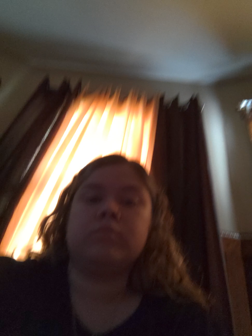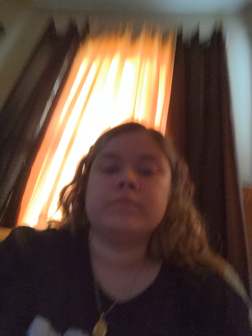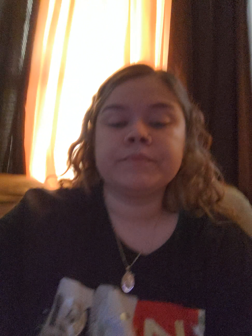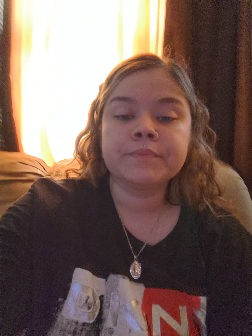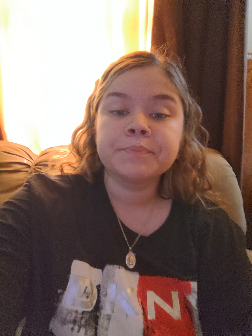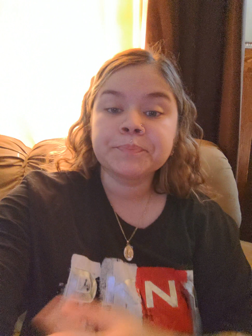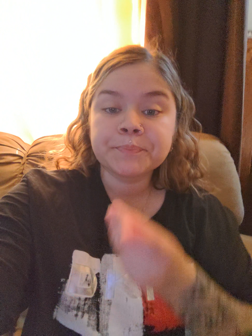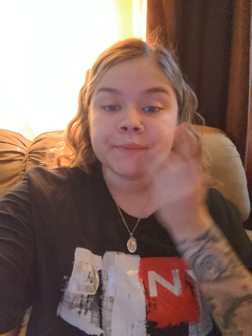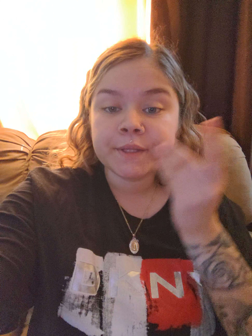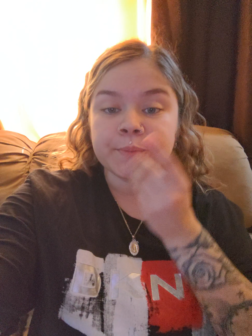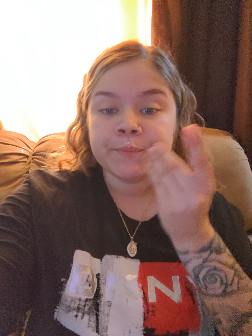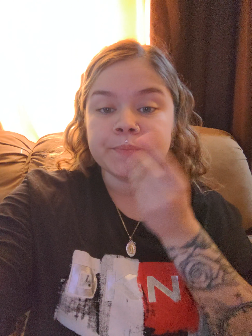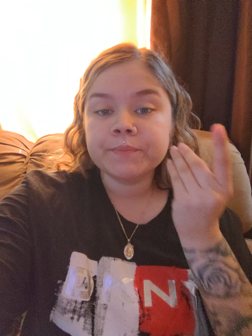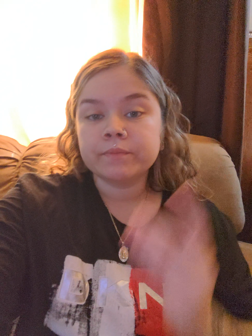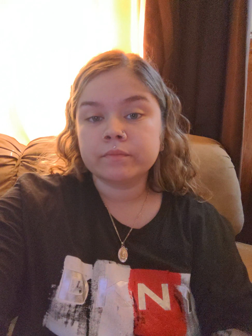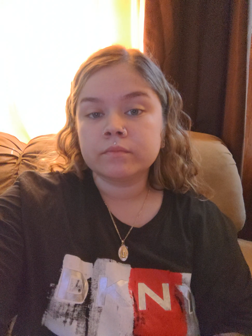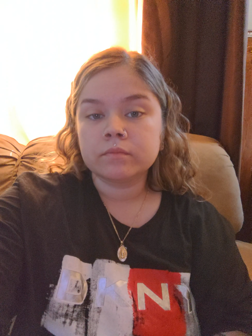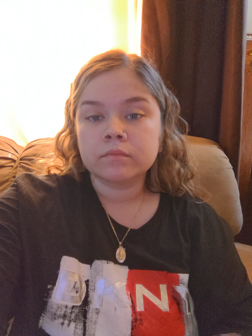dinner